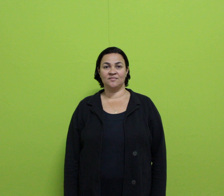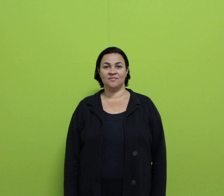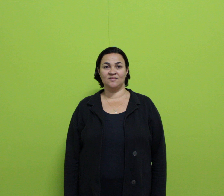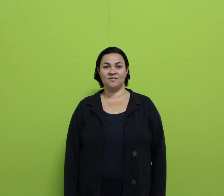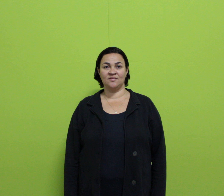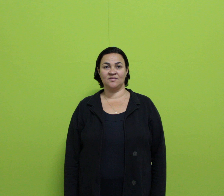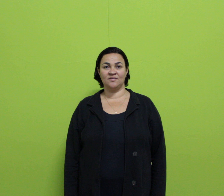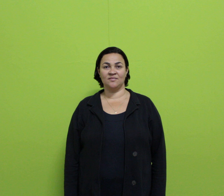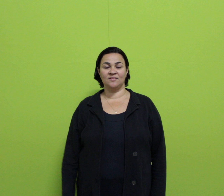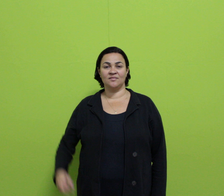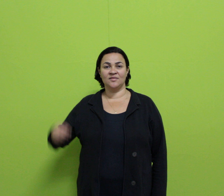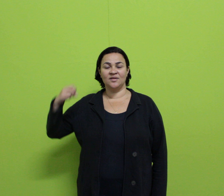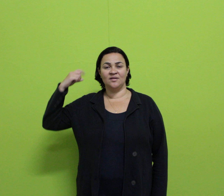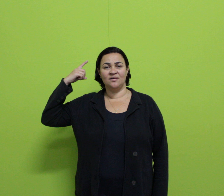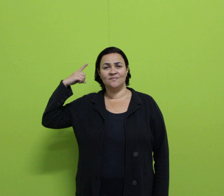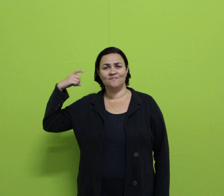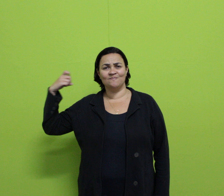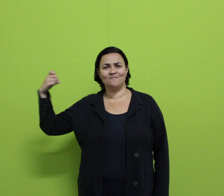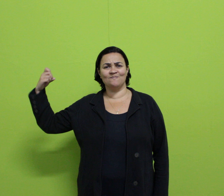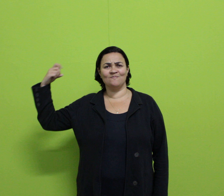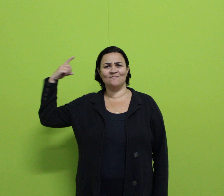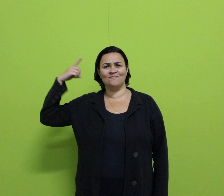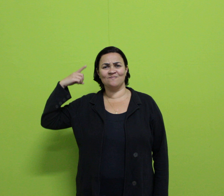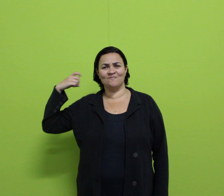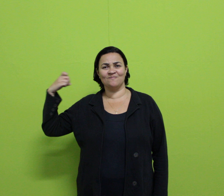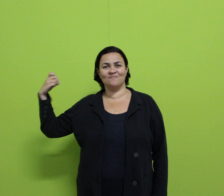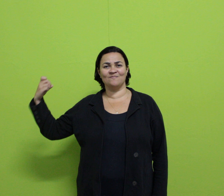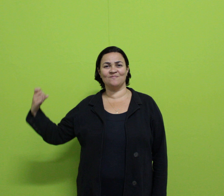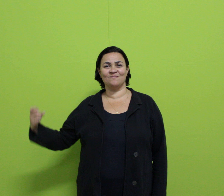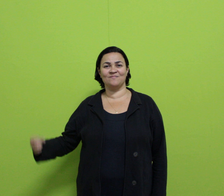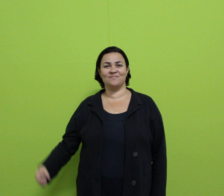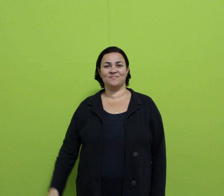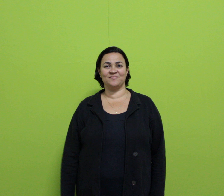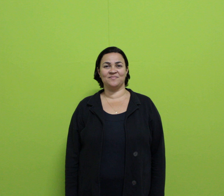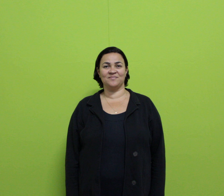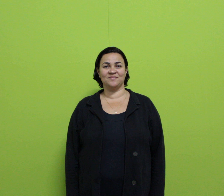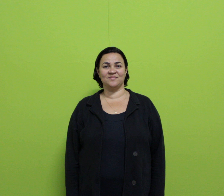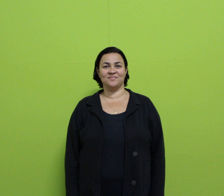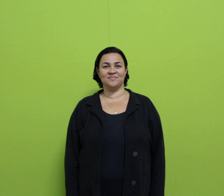barulho